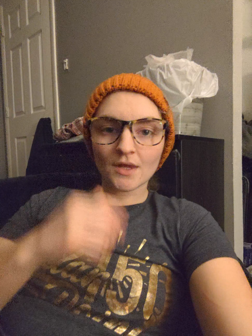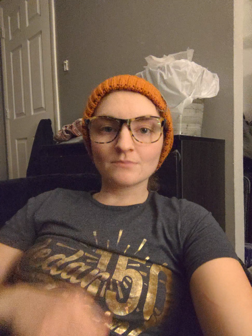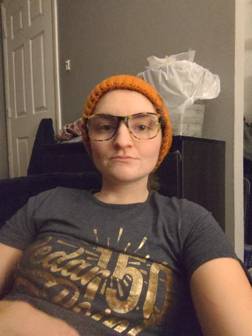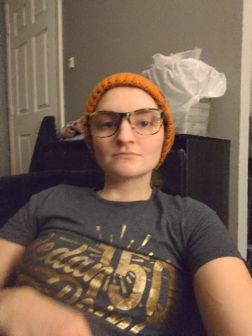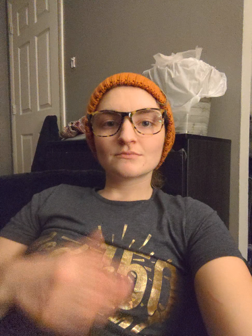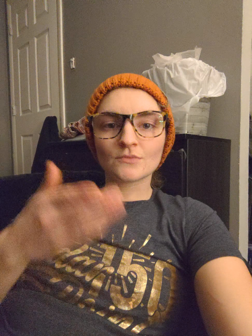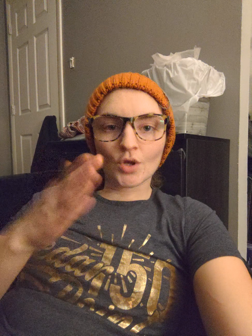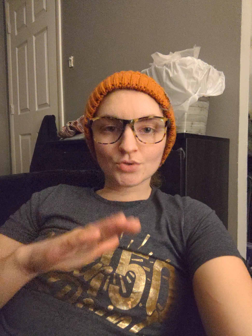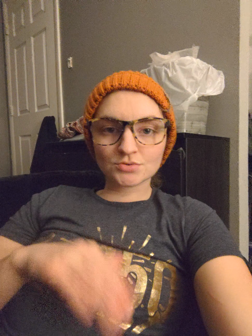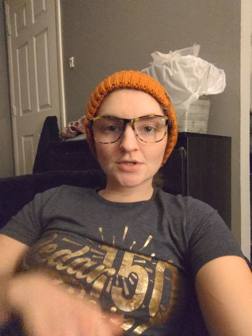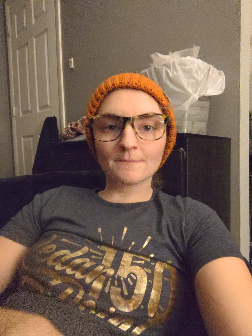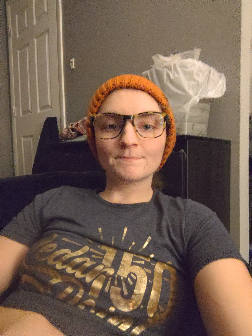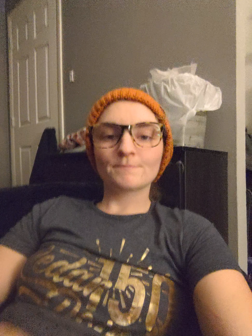on